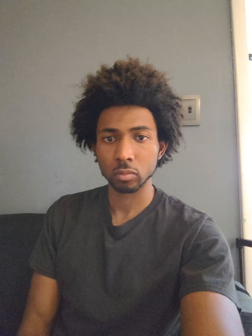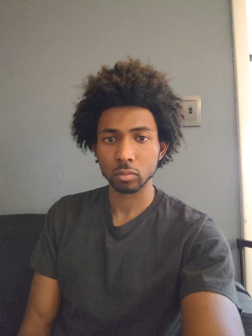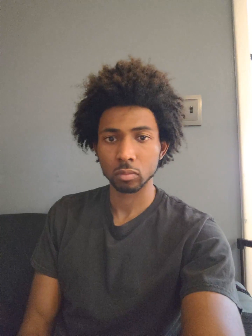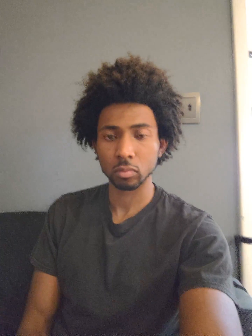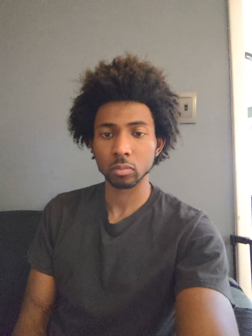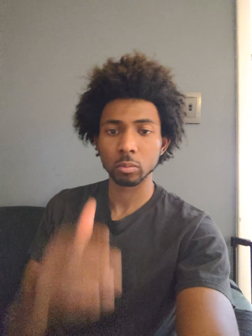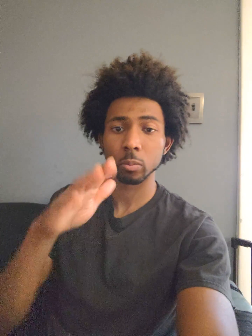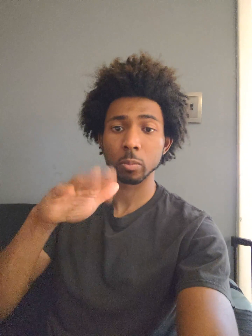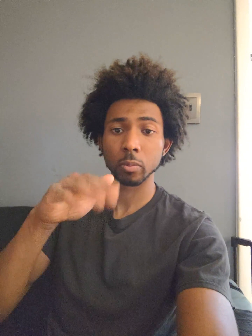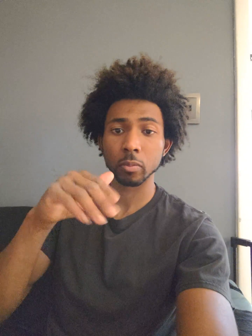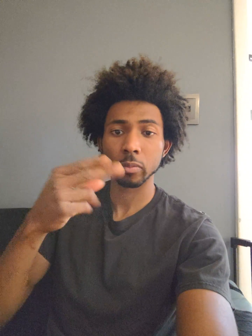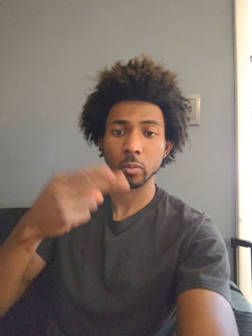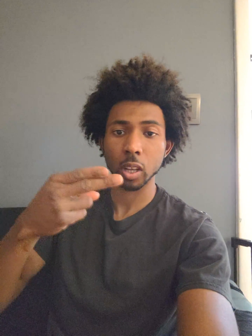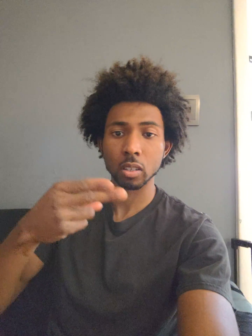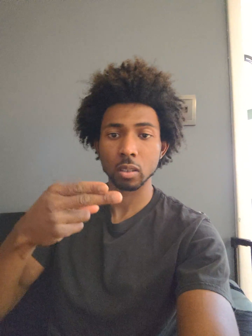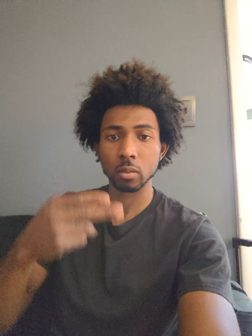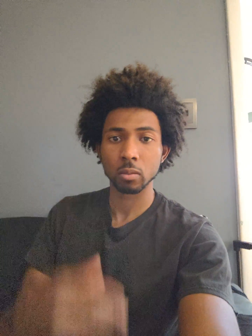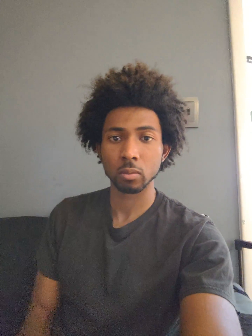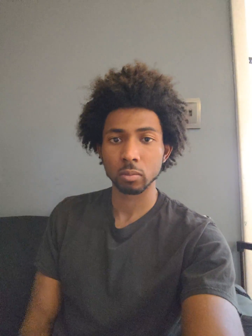pet's name